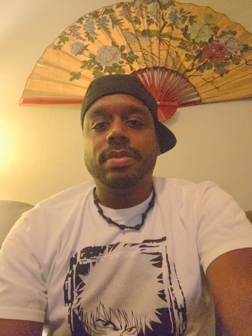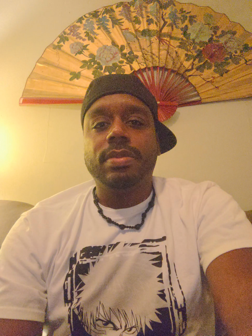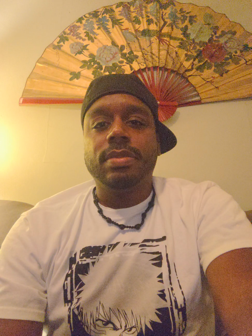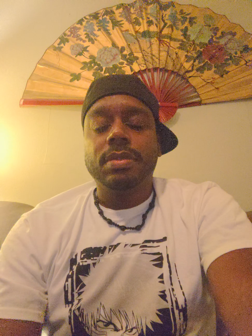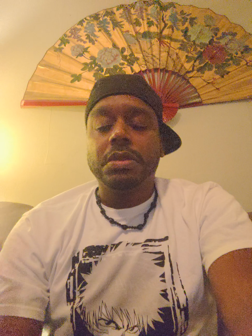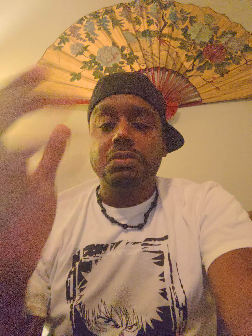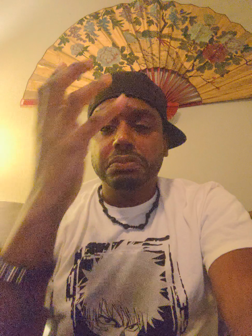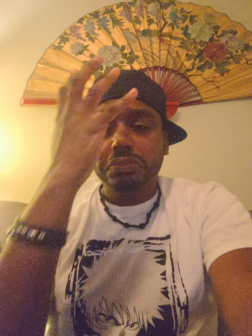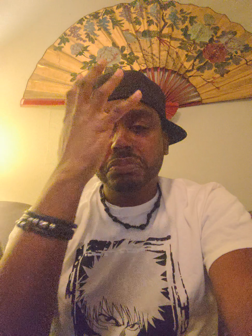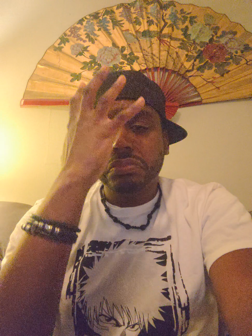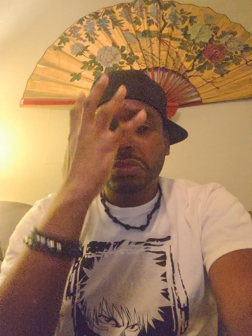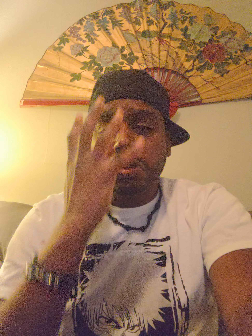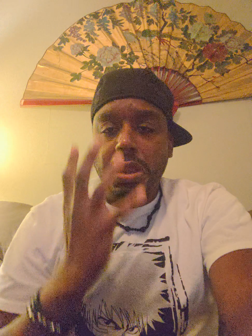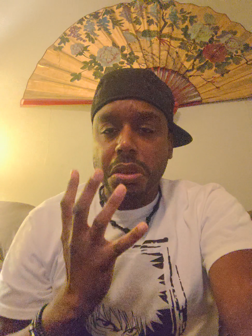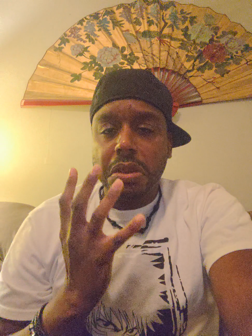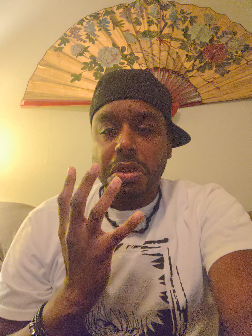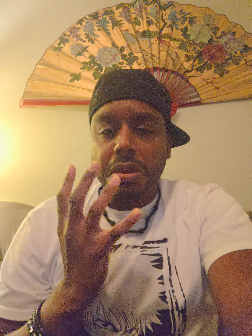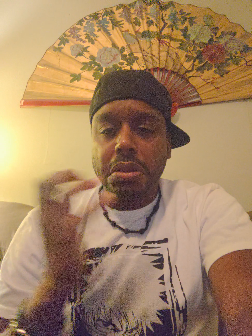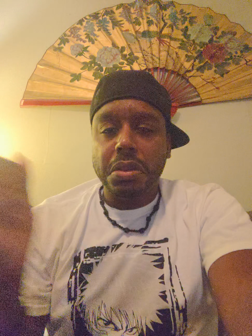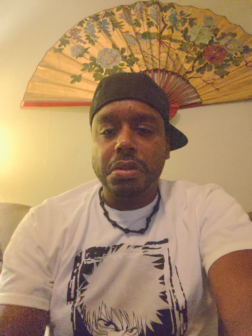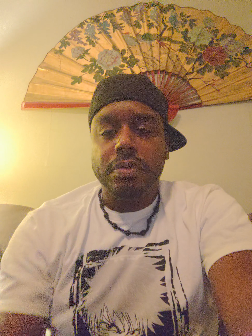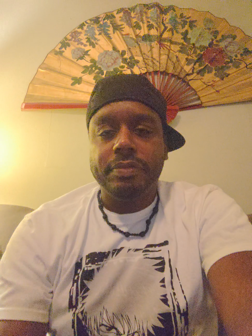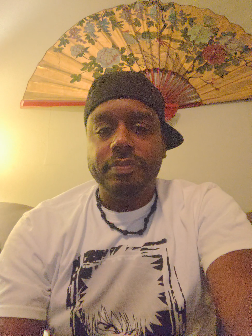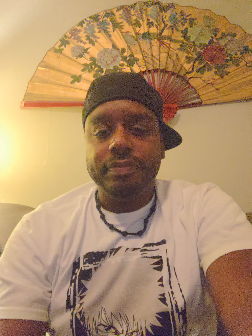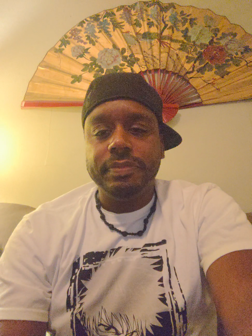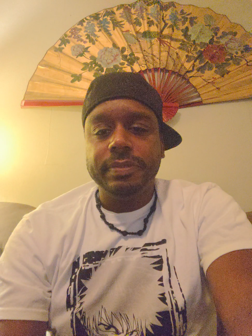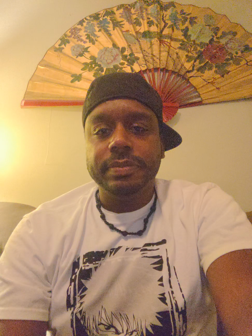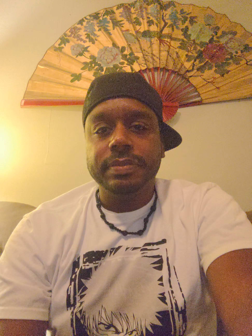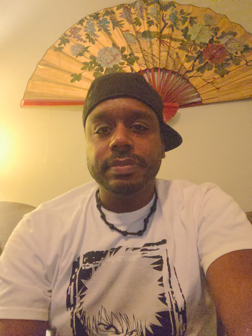sad